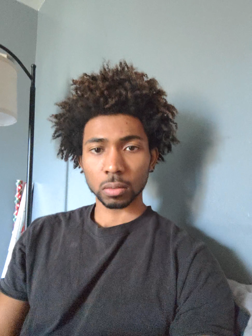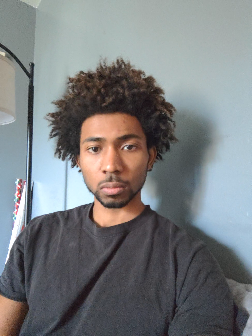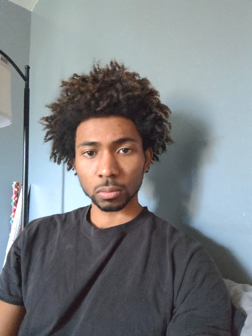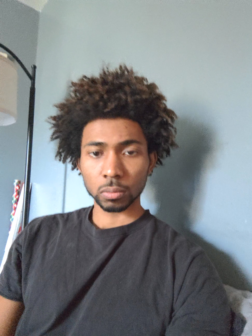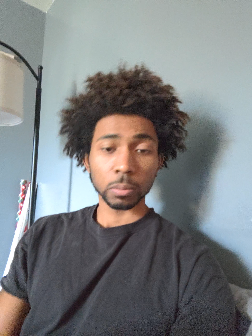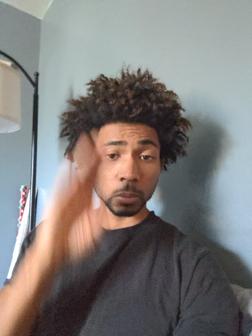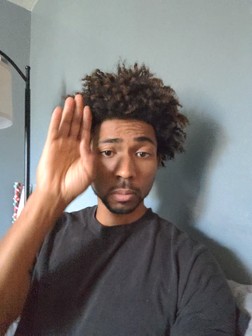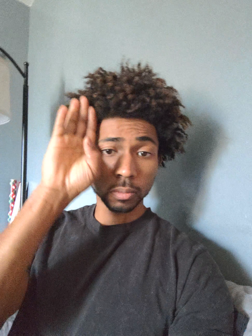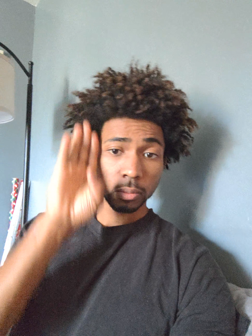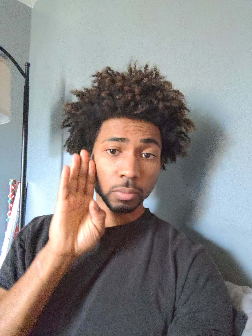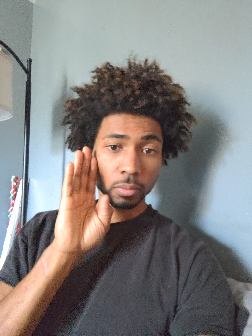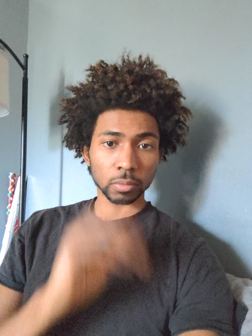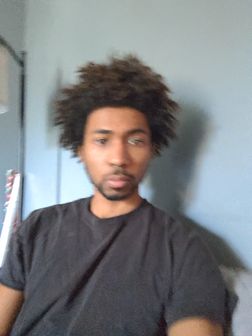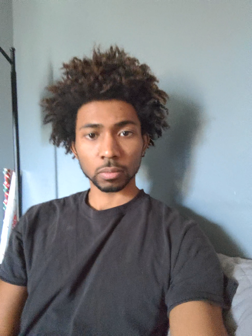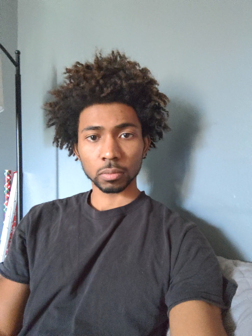brown